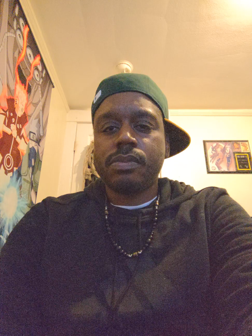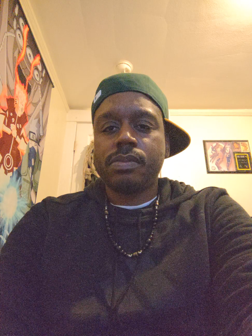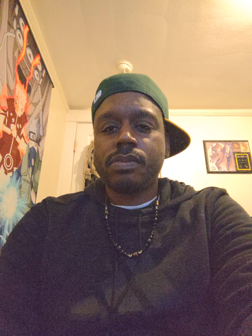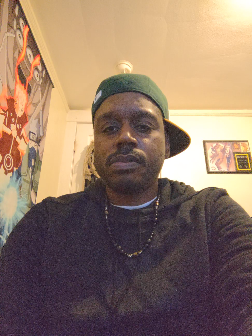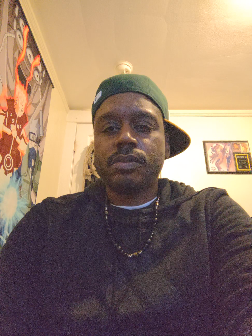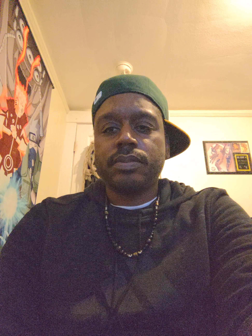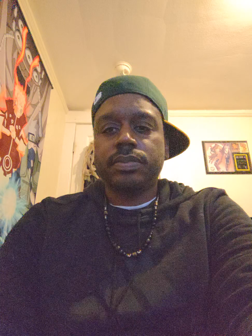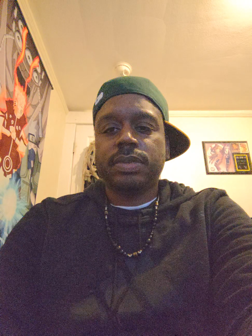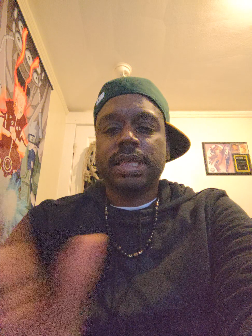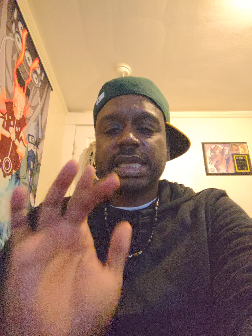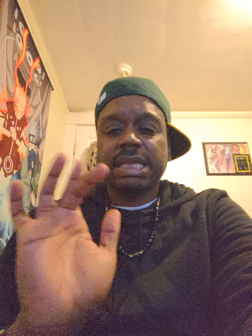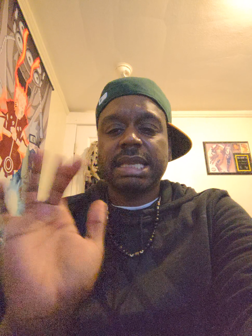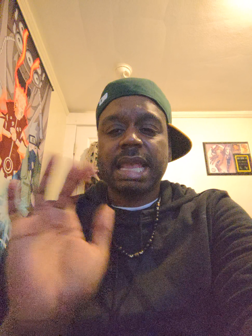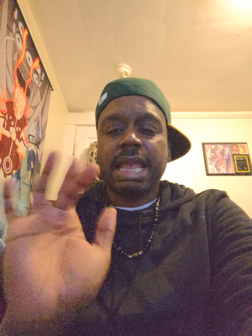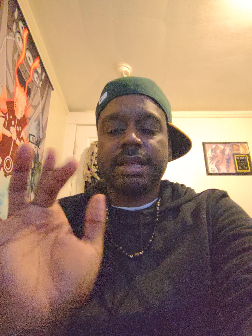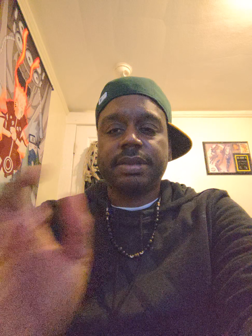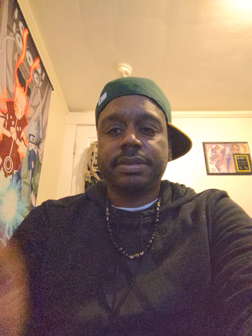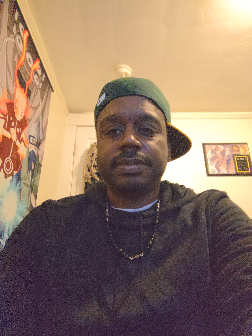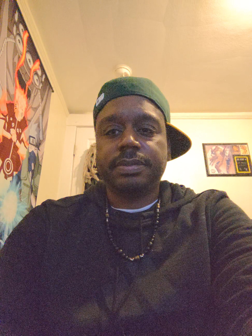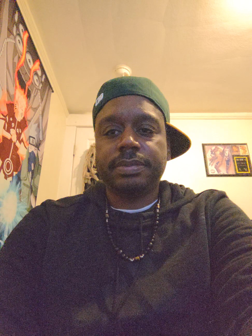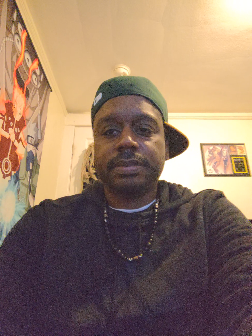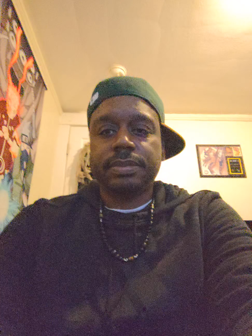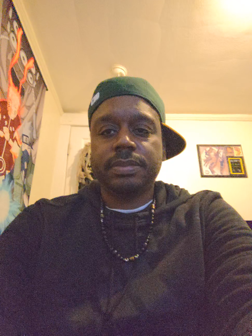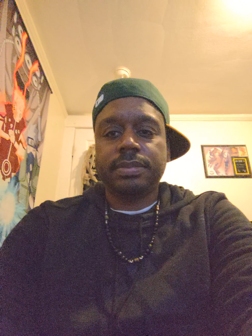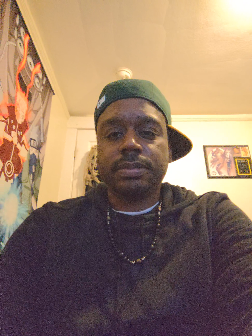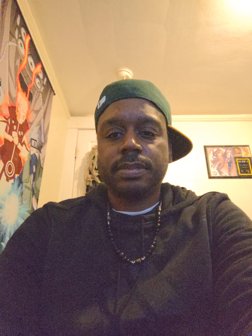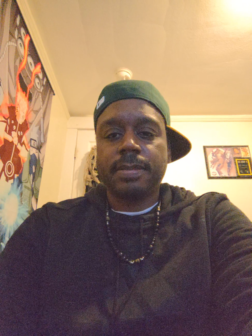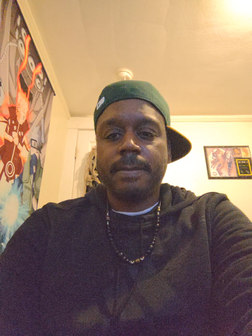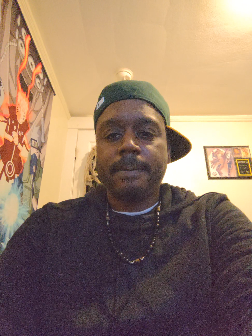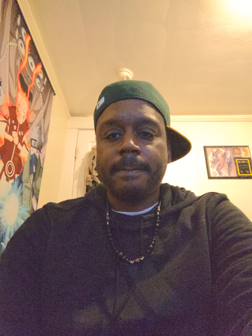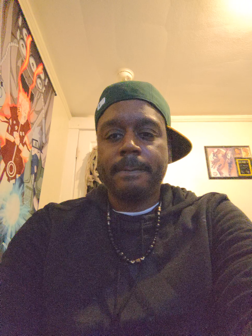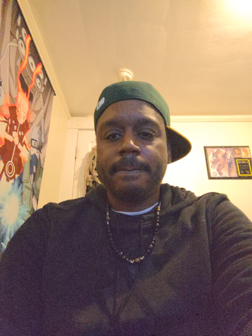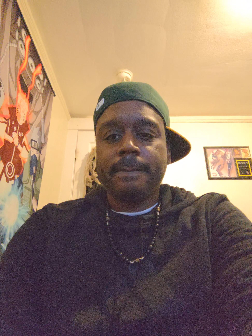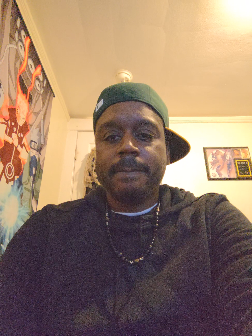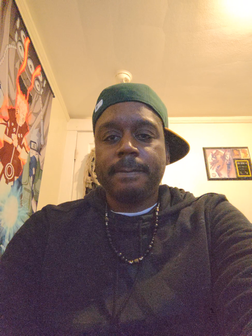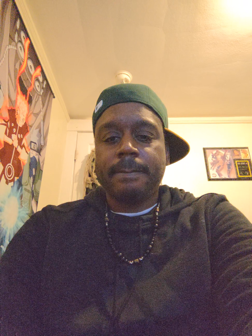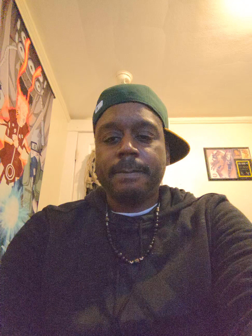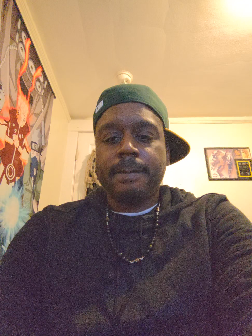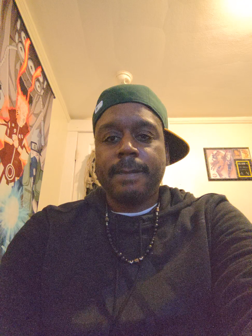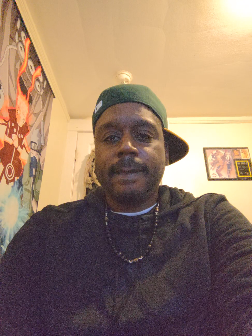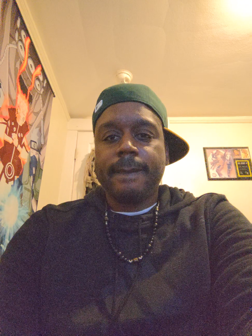yucky